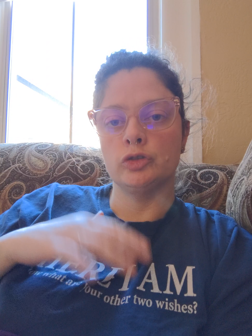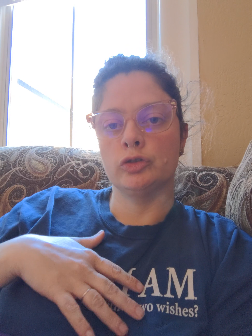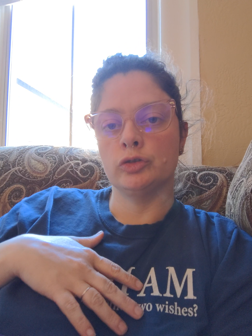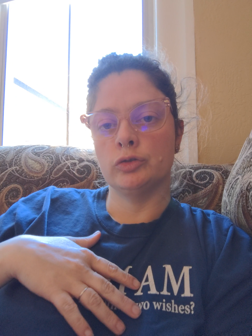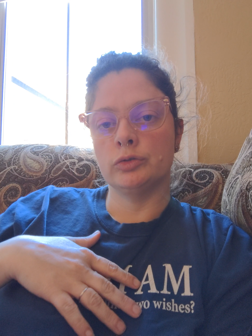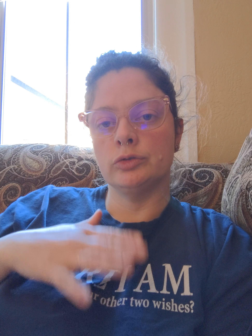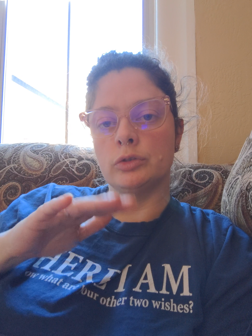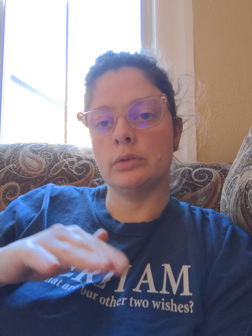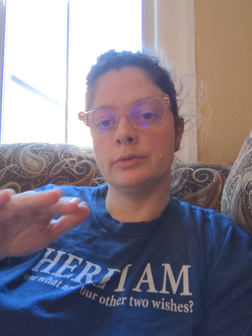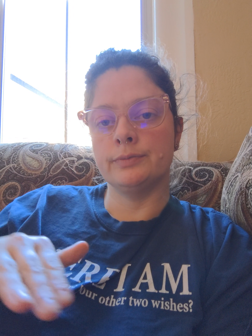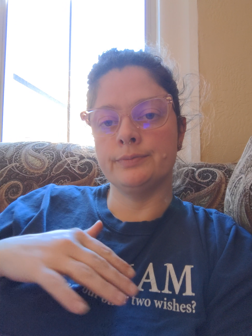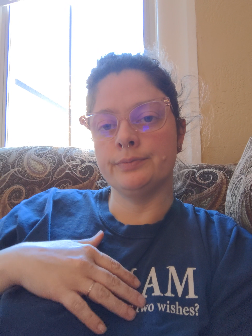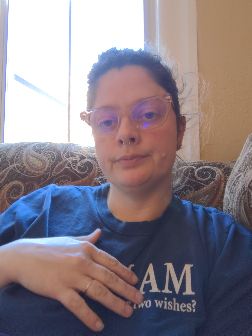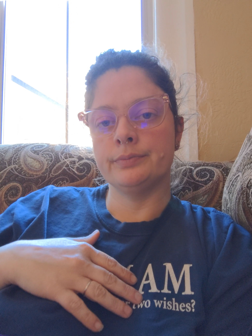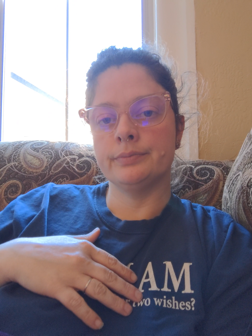child